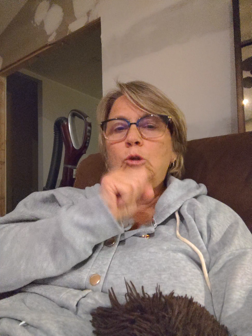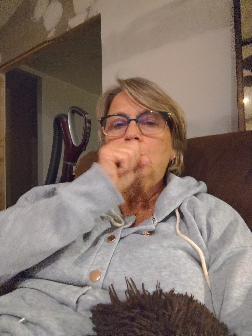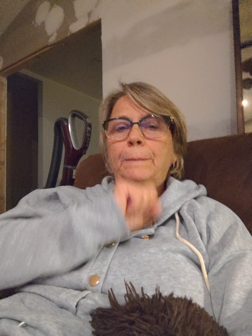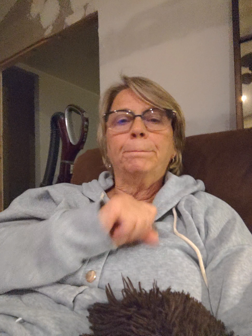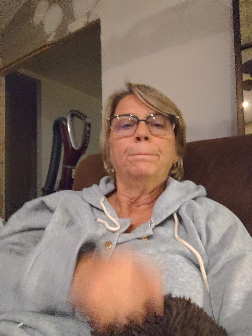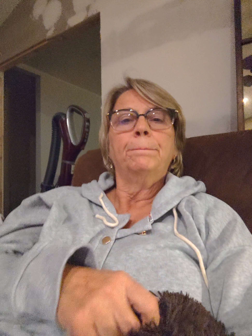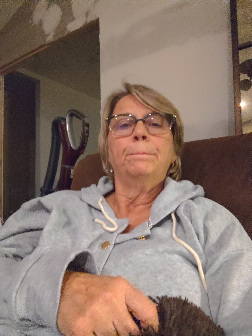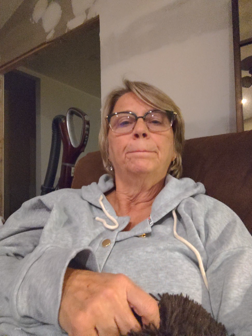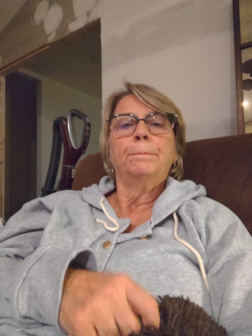ice cream